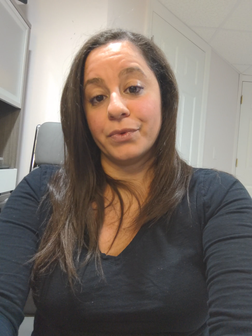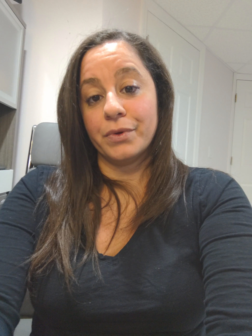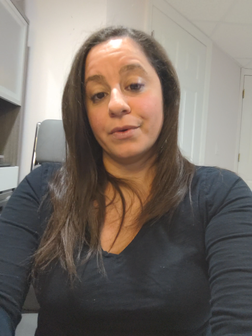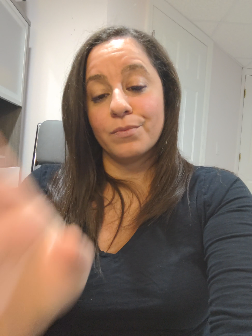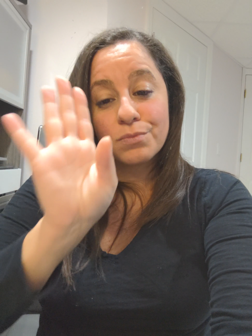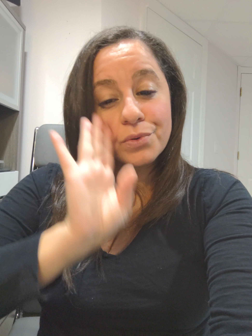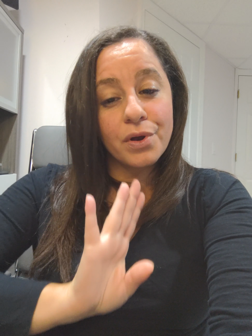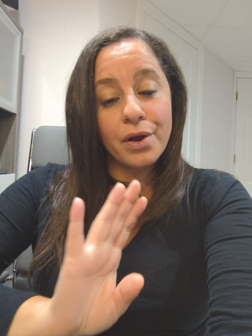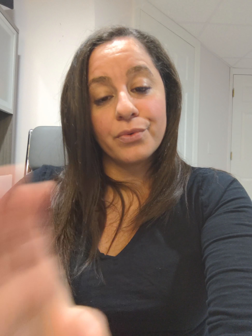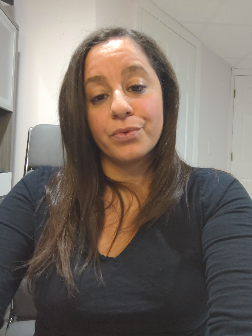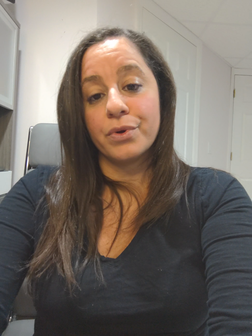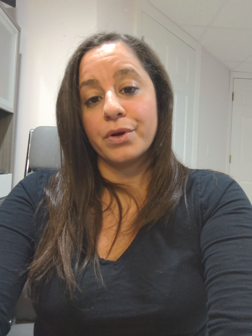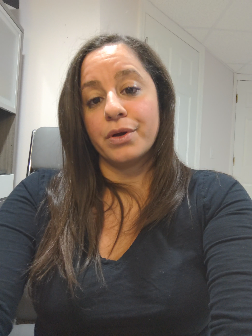brown